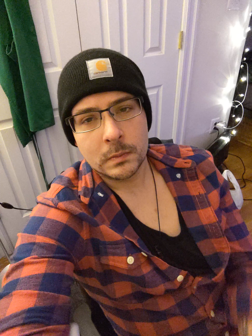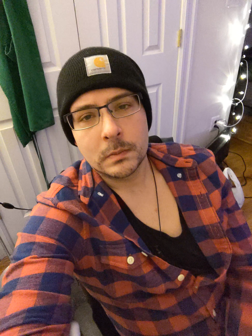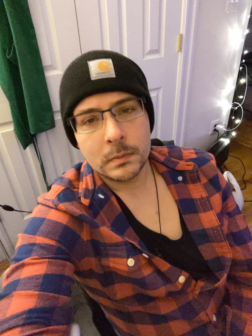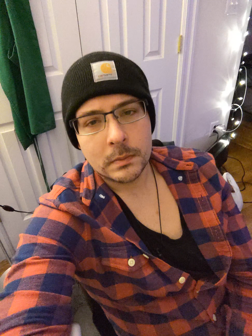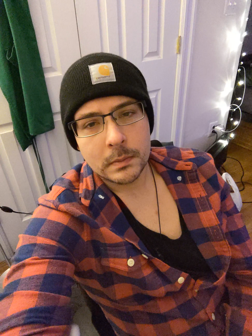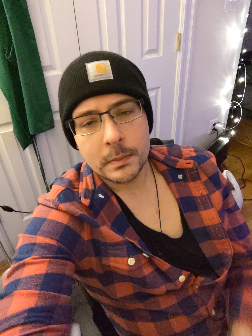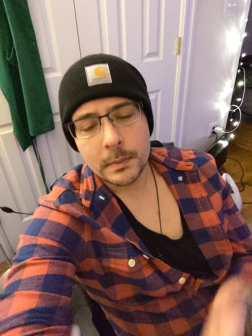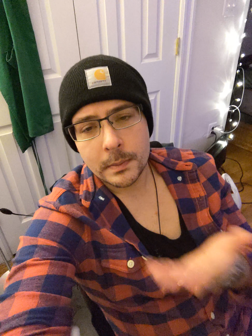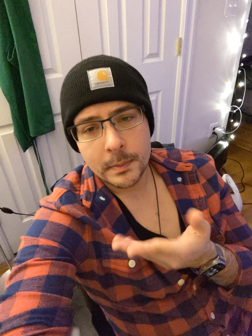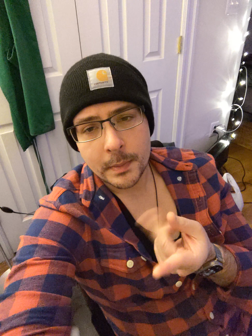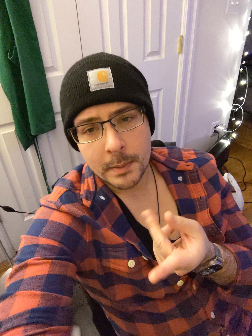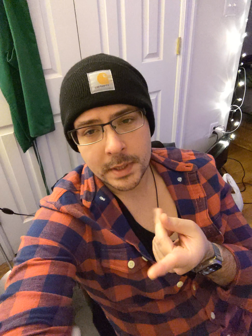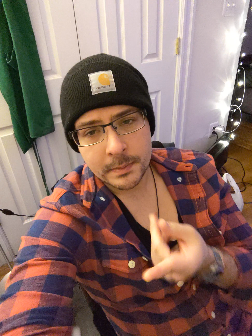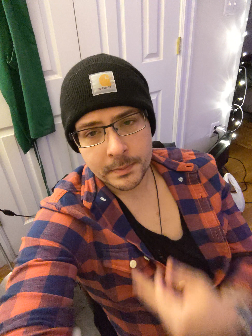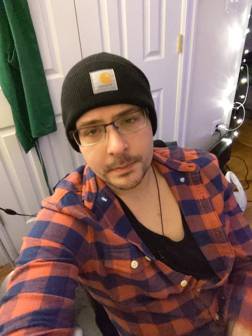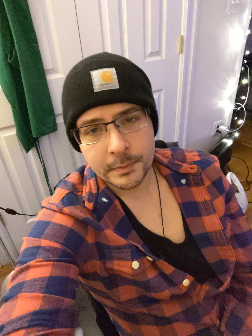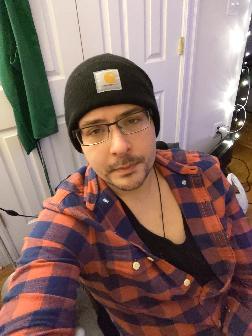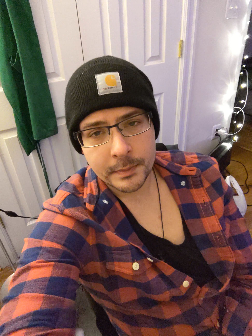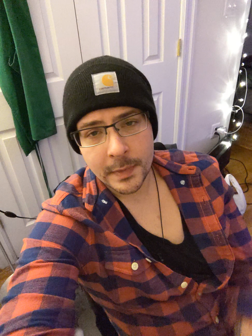puppy